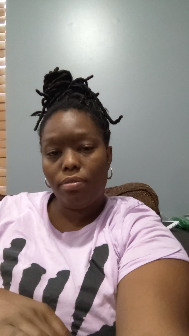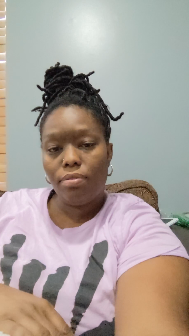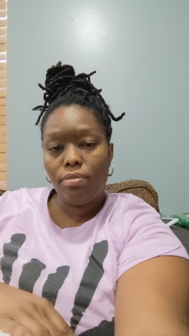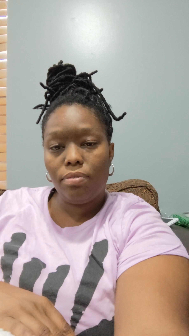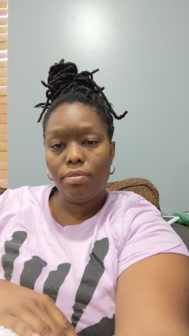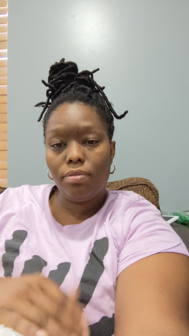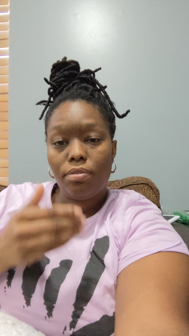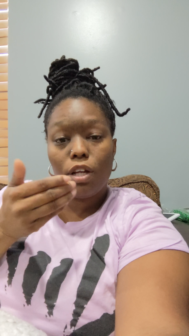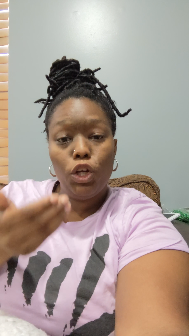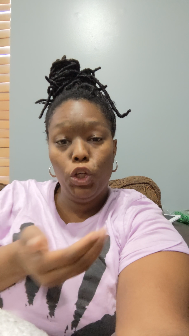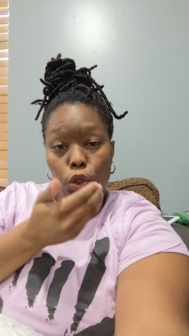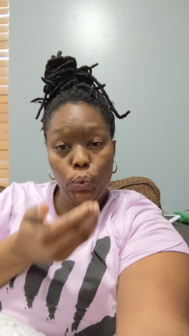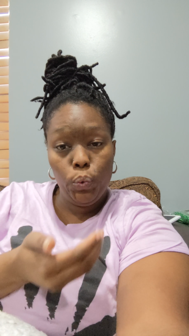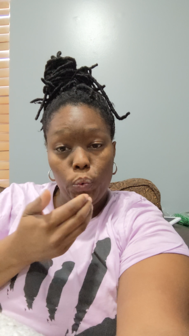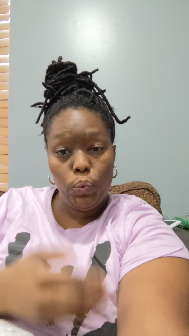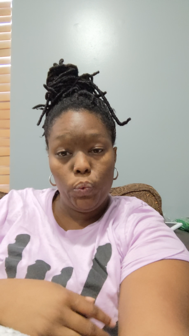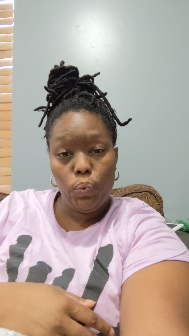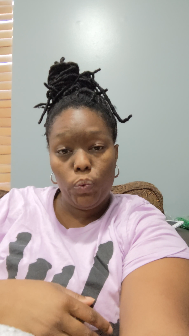new